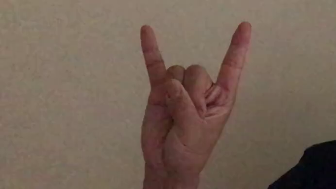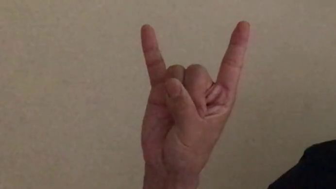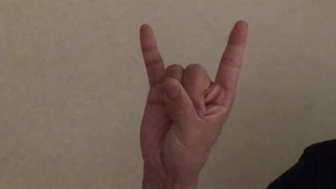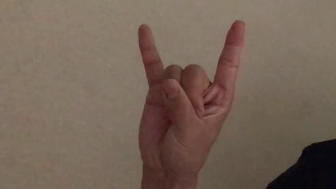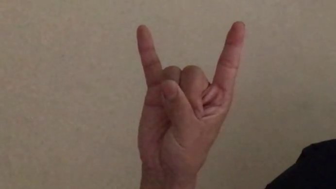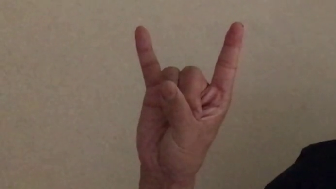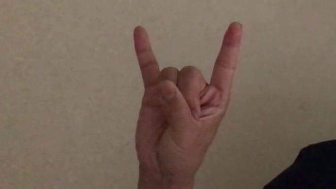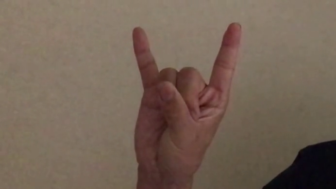झ